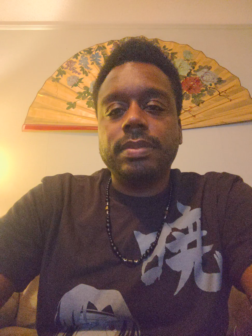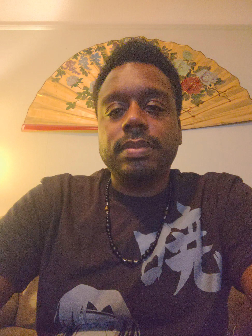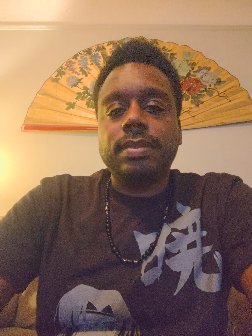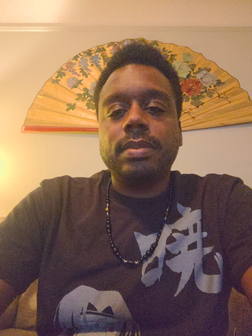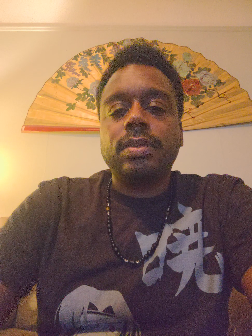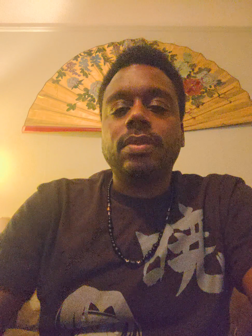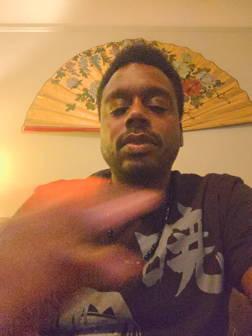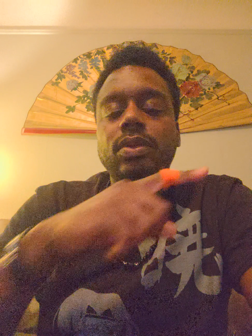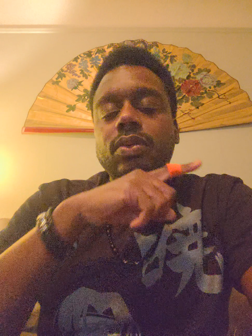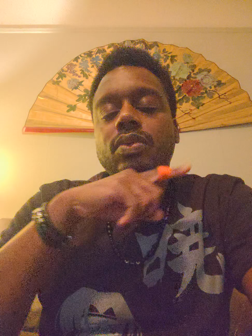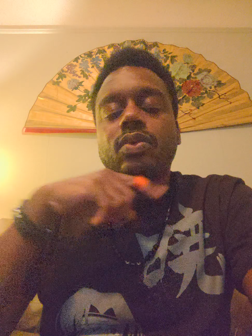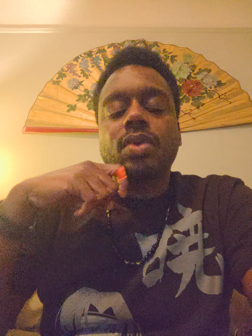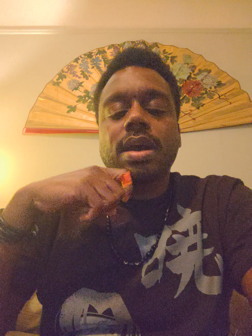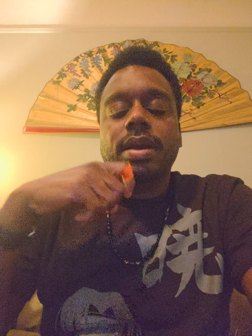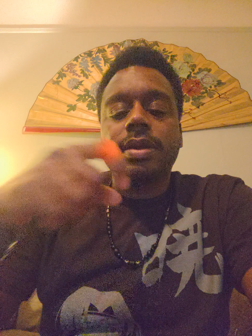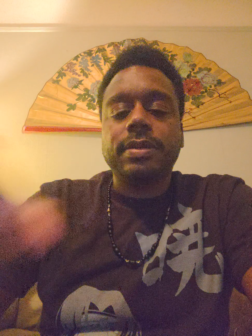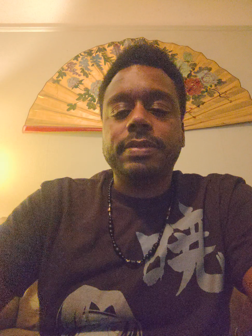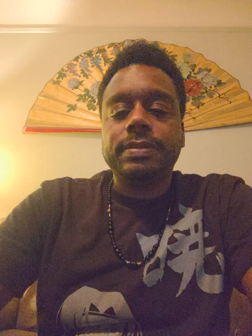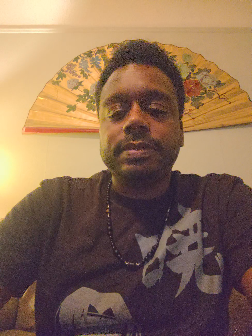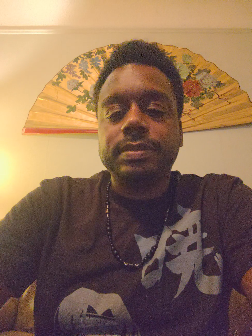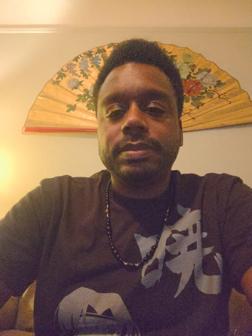dry